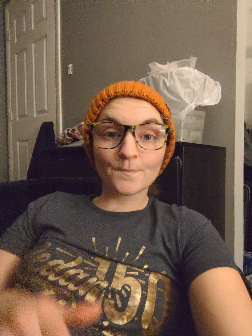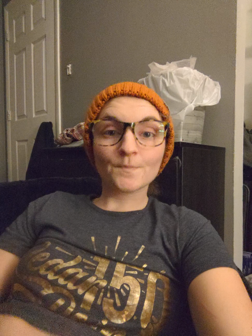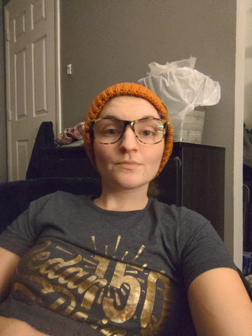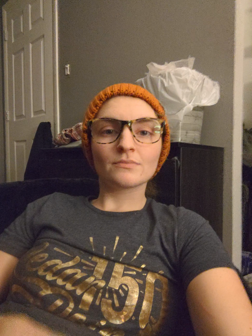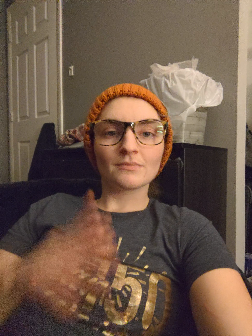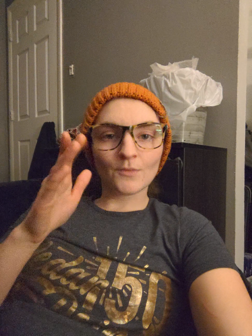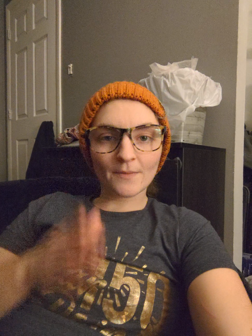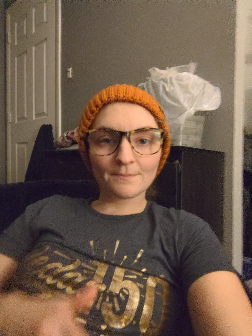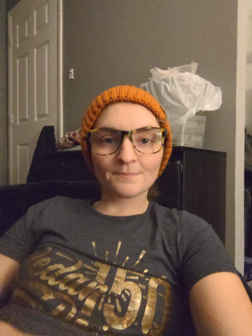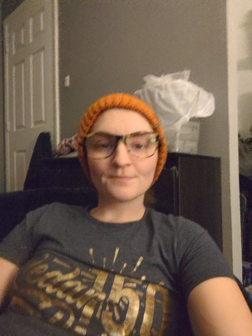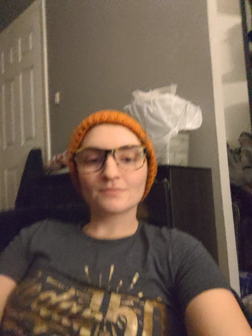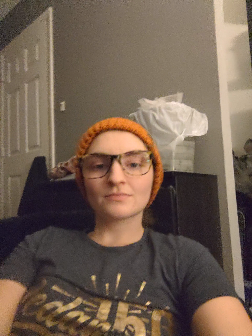person